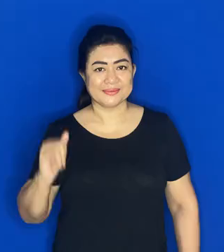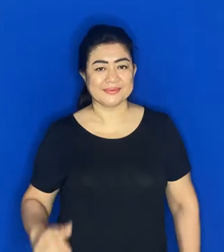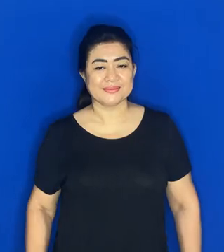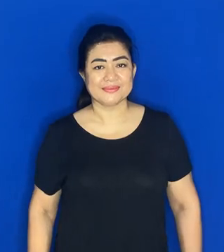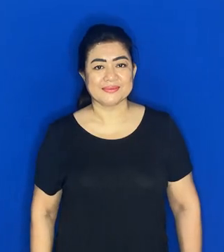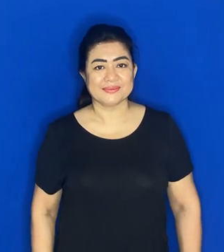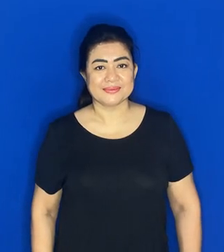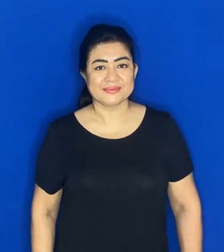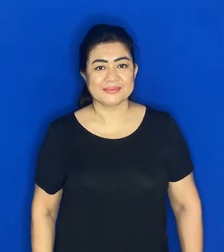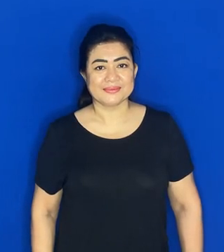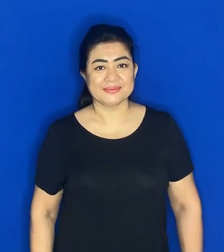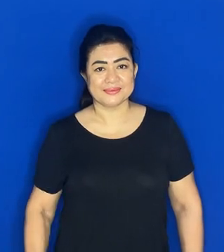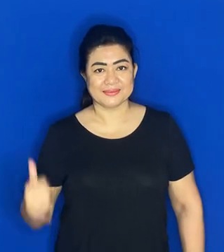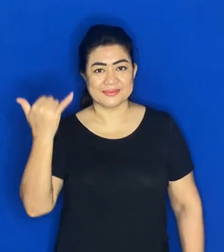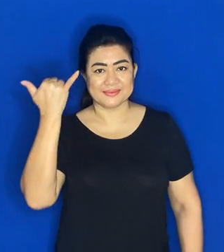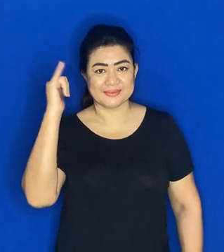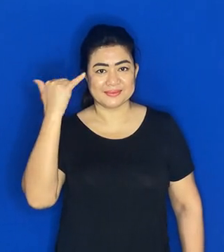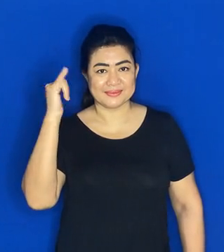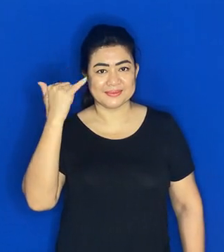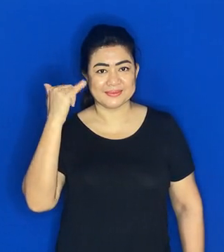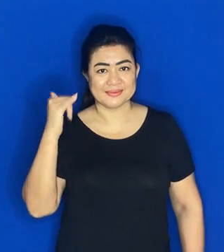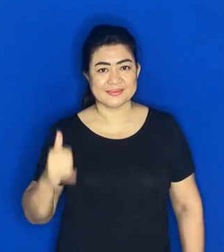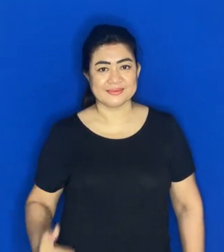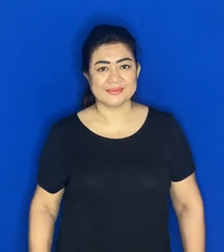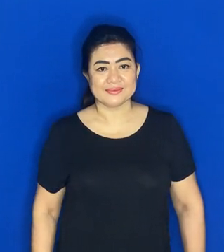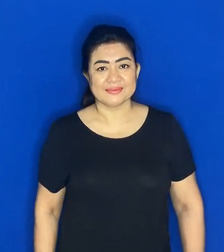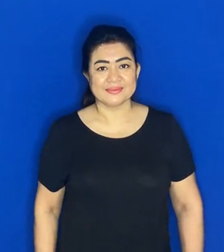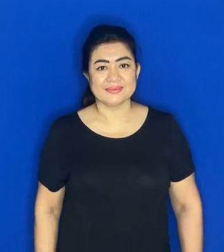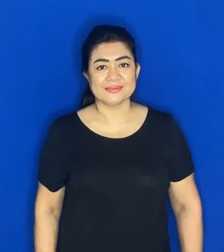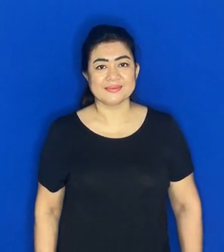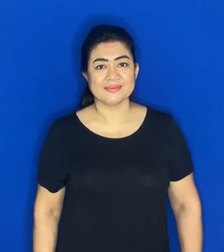yellow